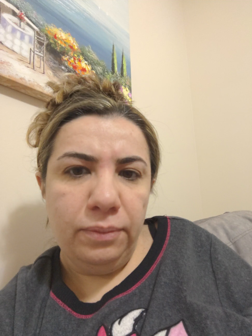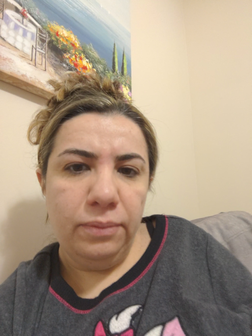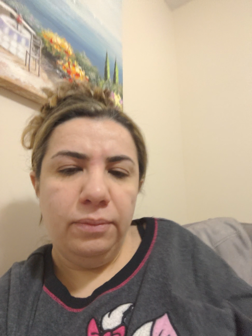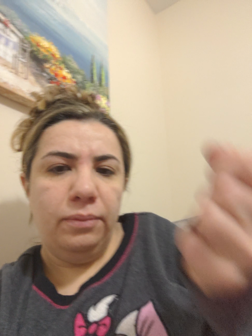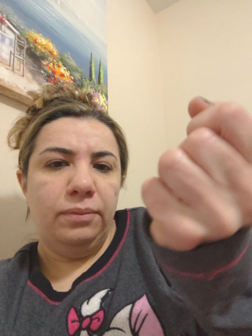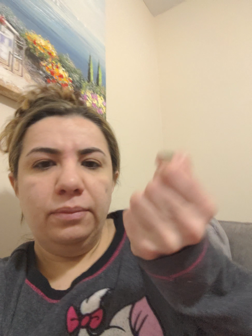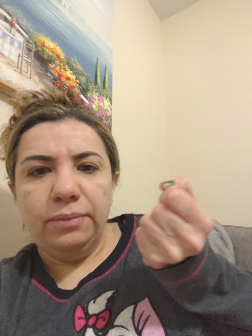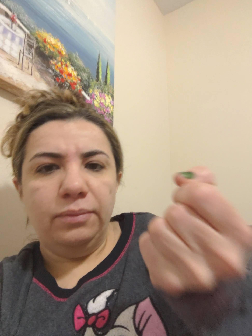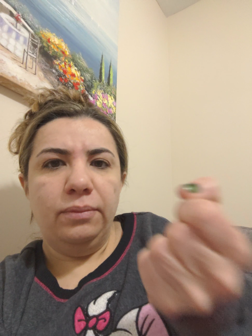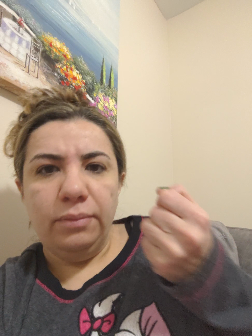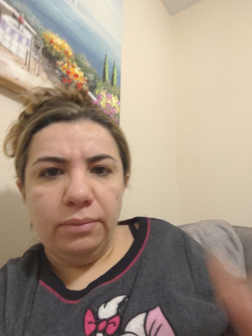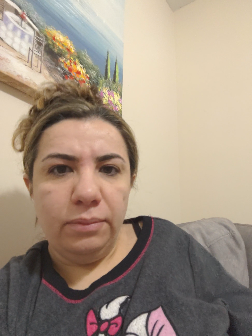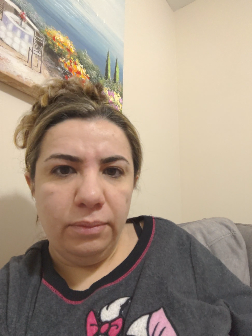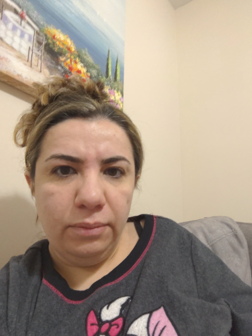drawer